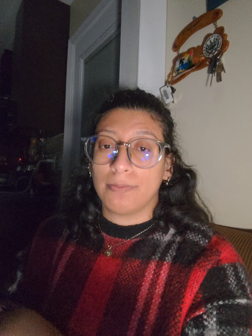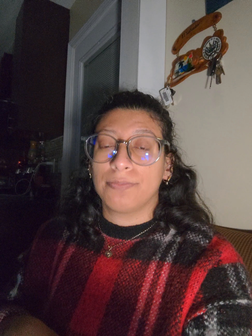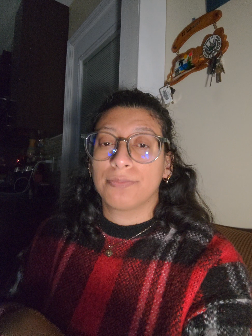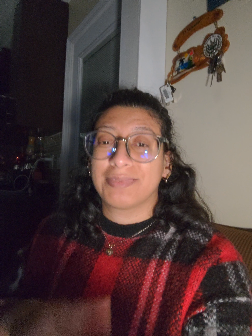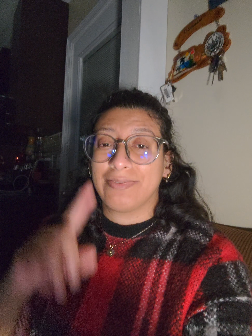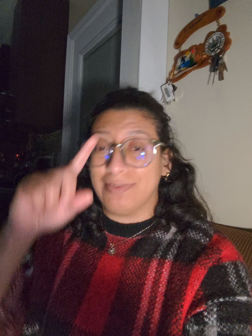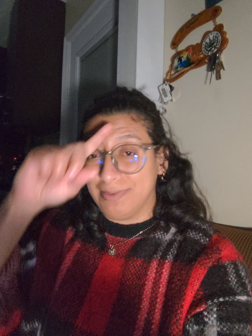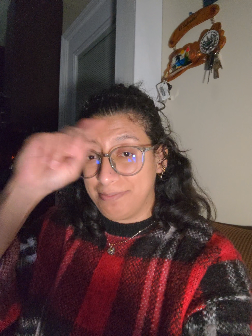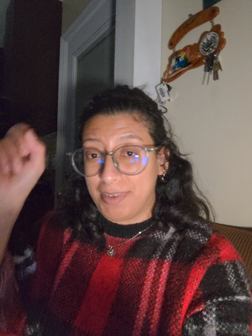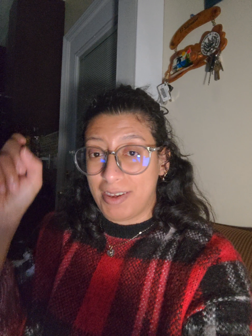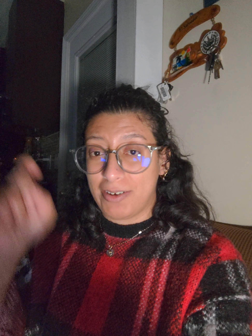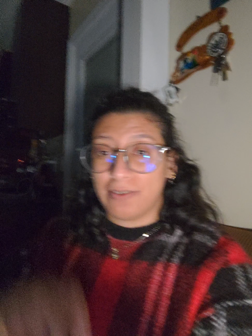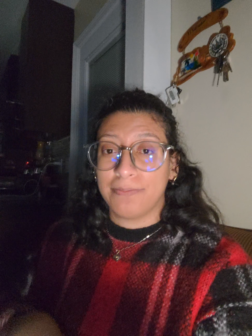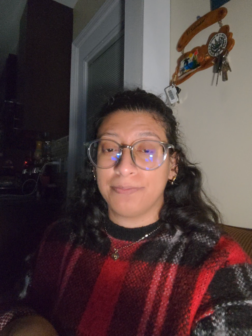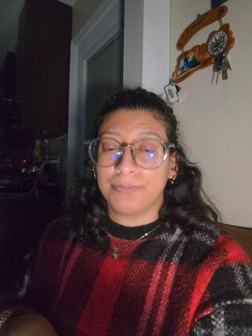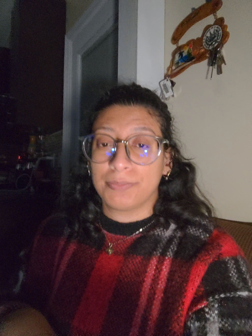because